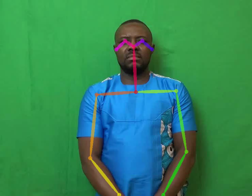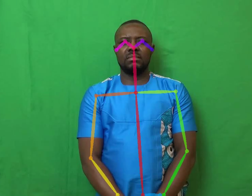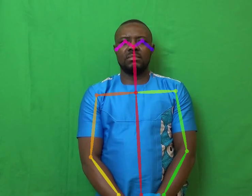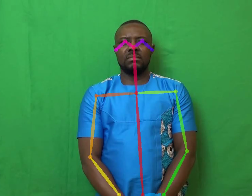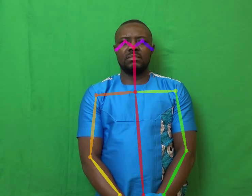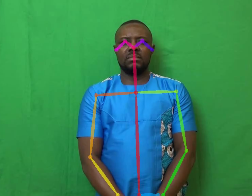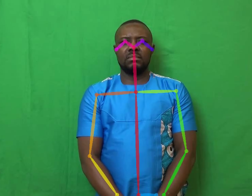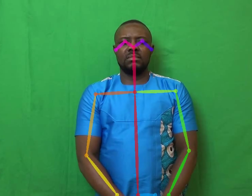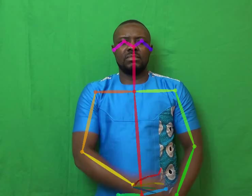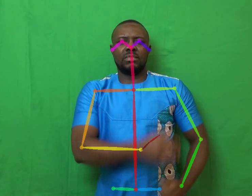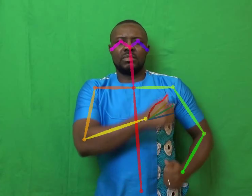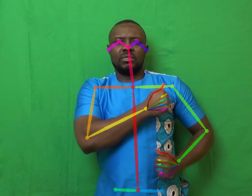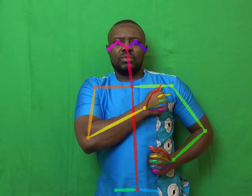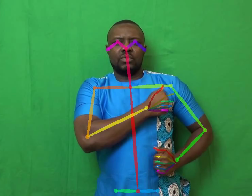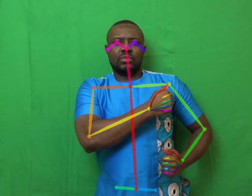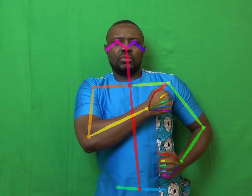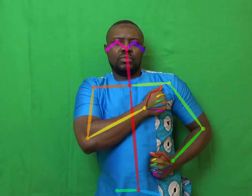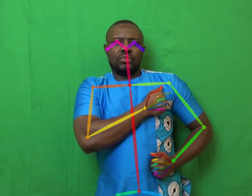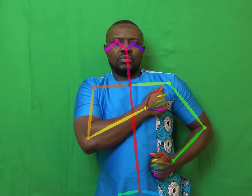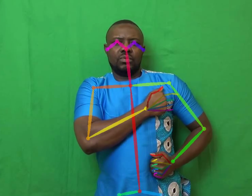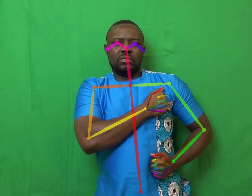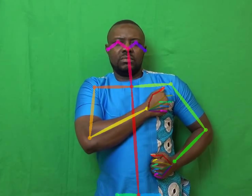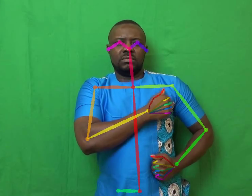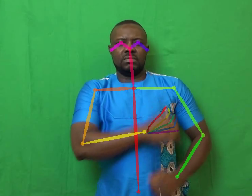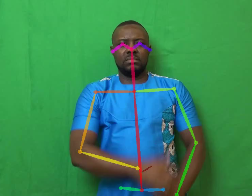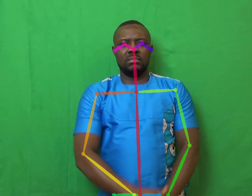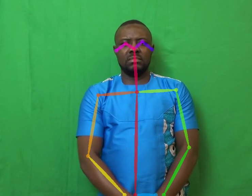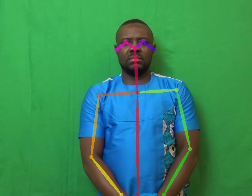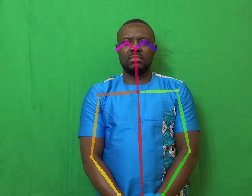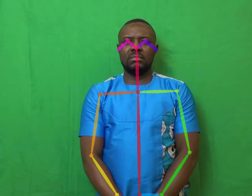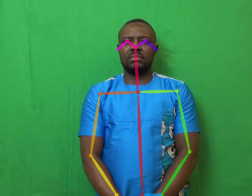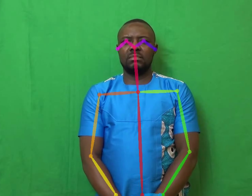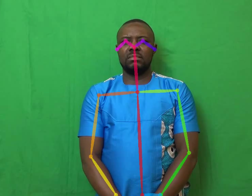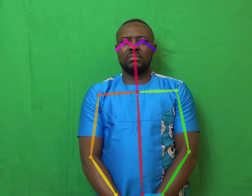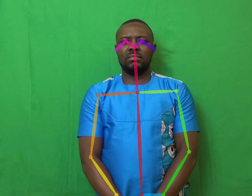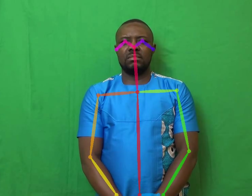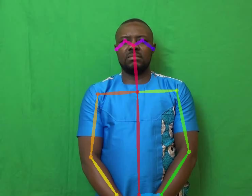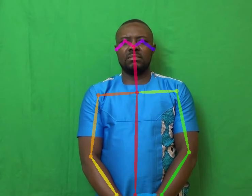soldier